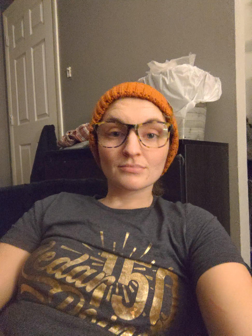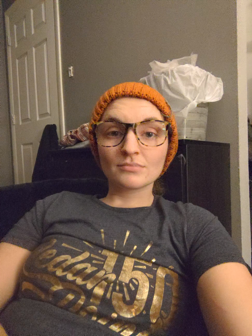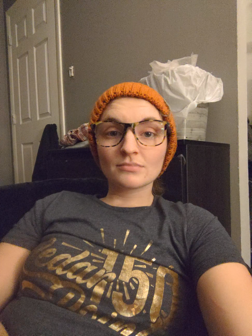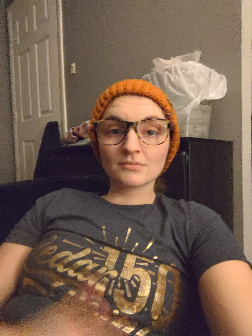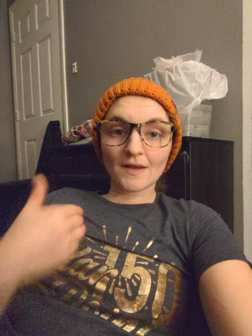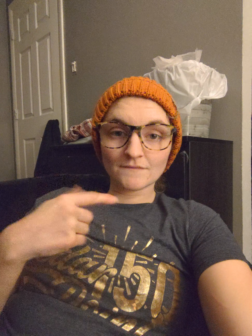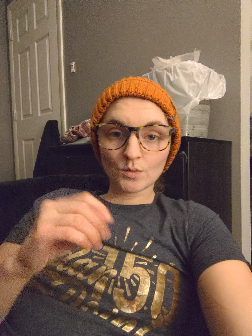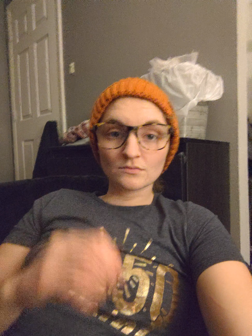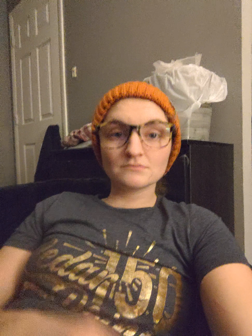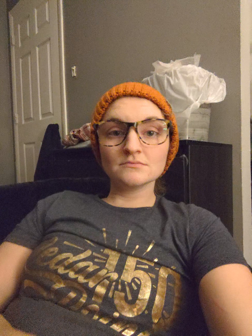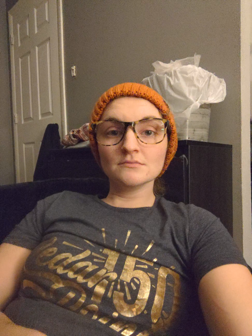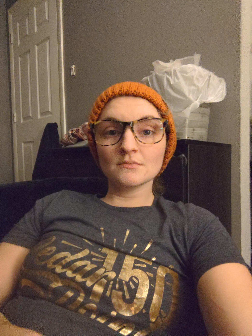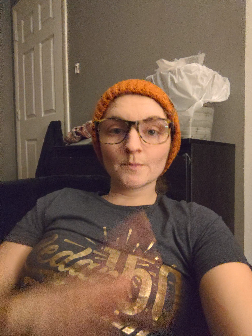have to